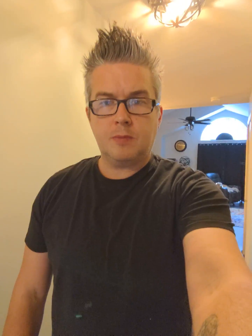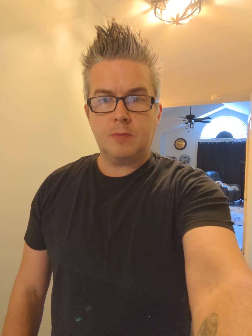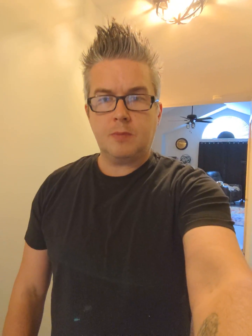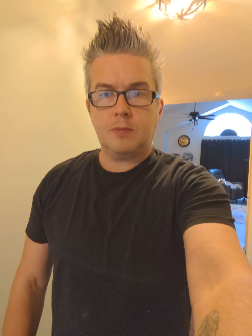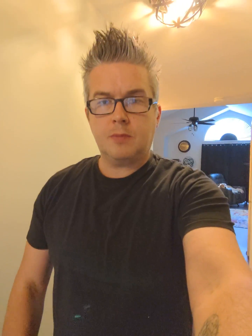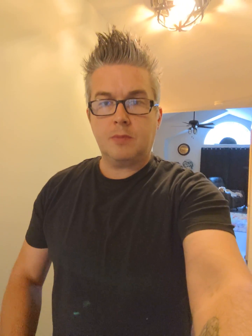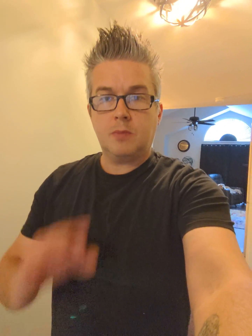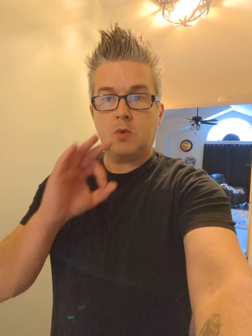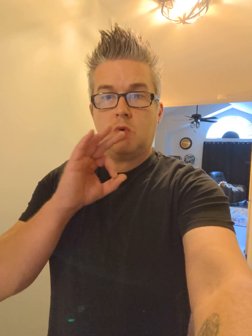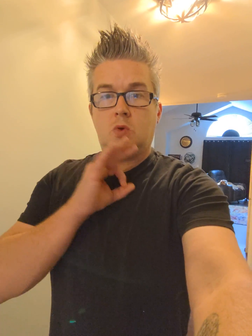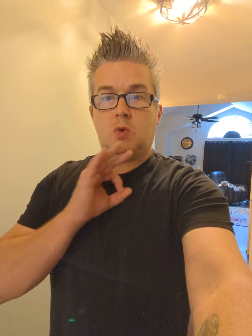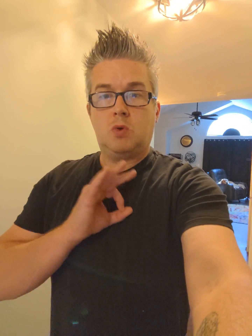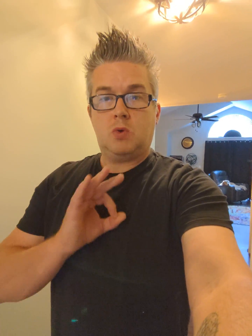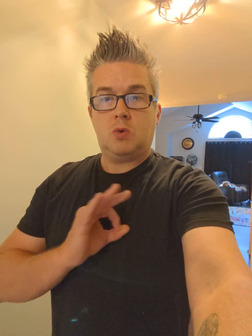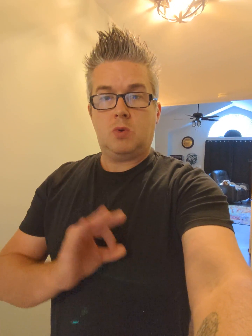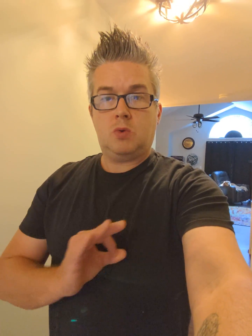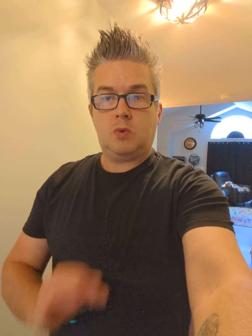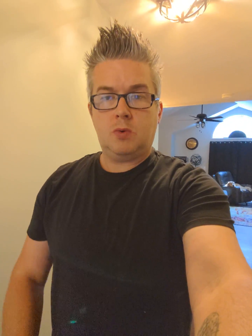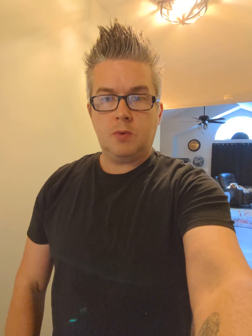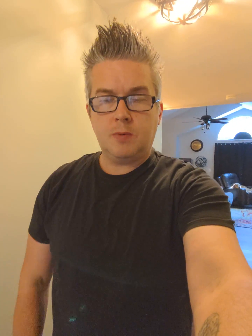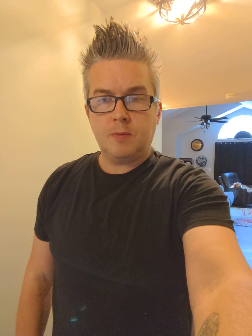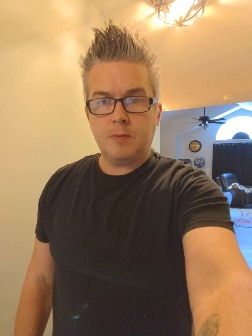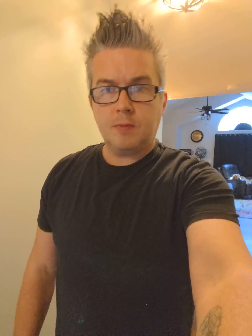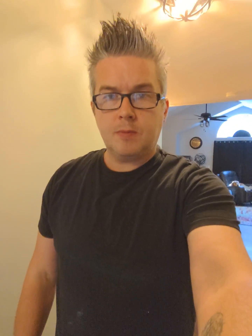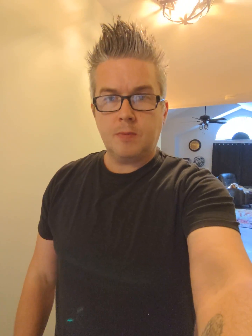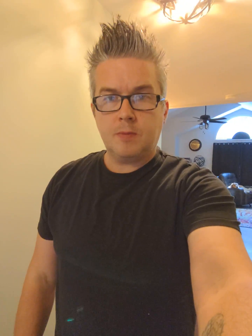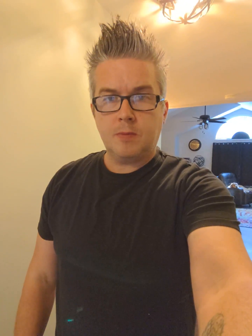button